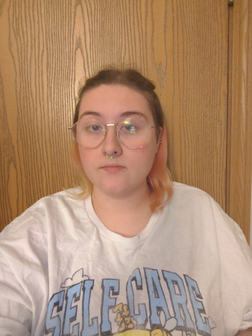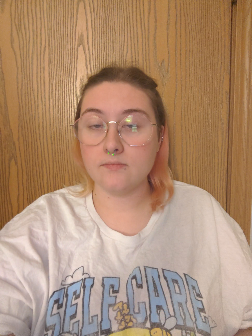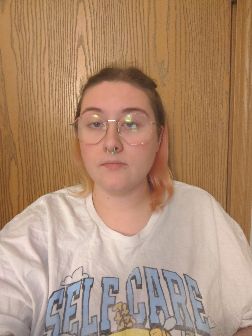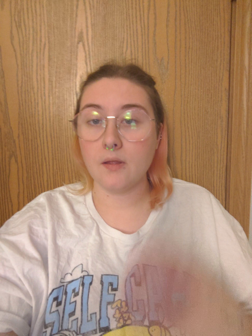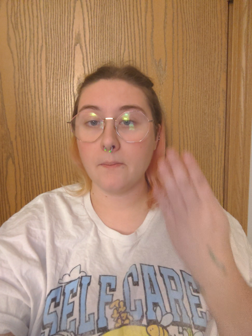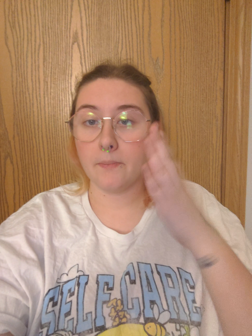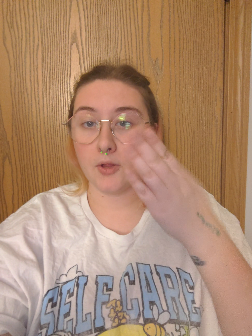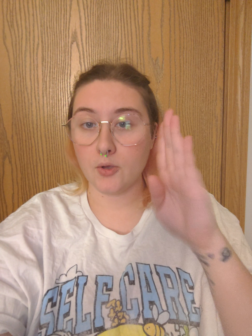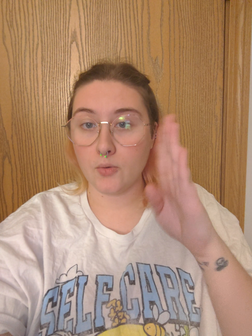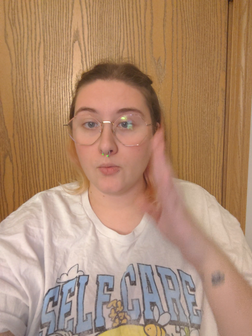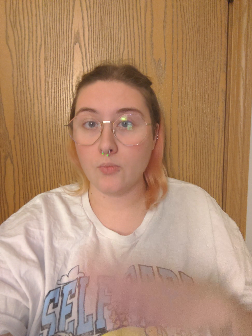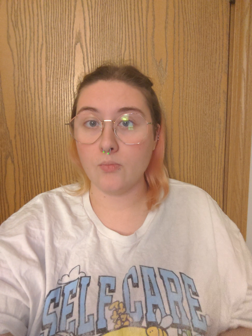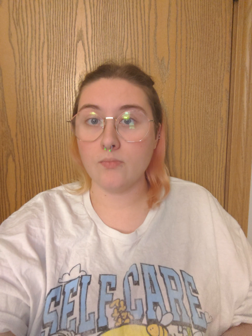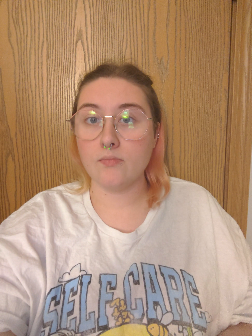blue